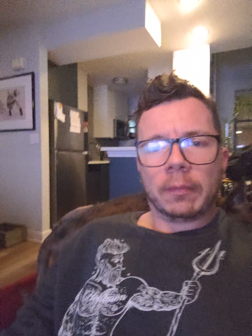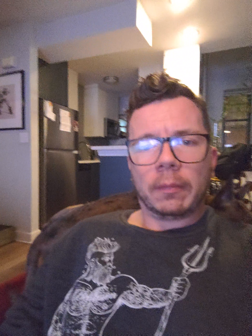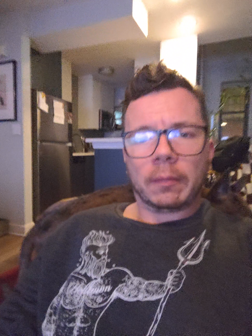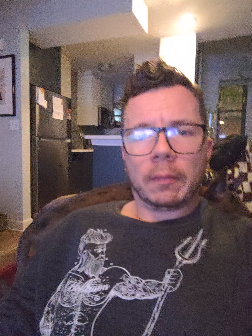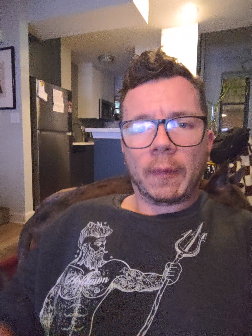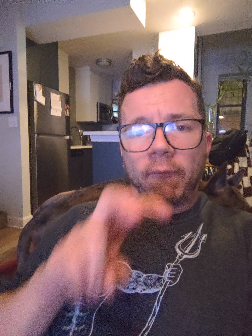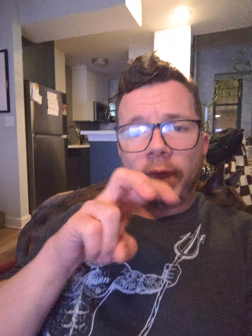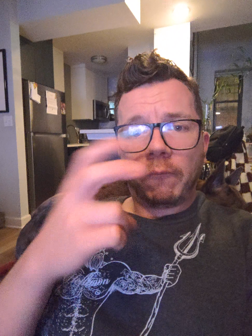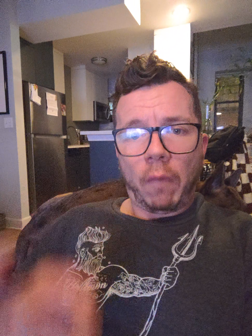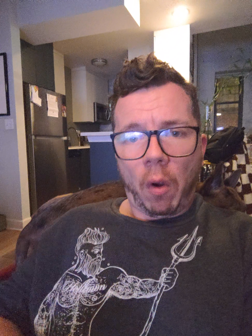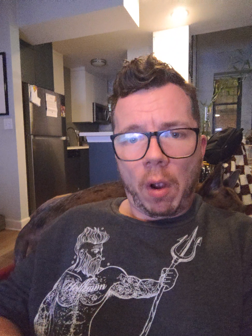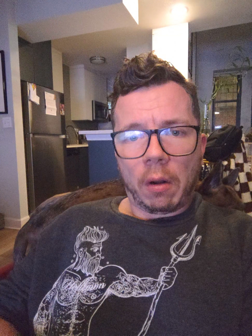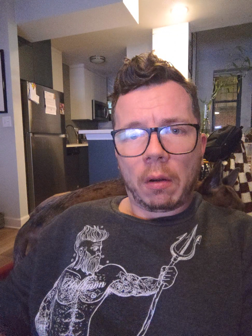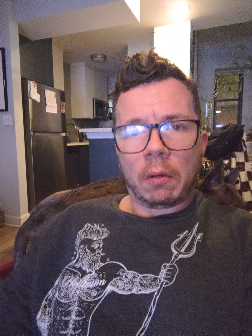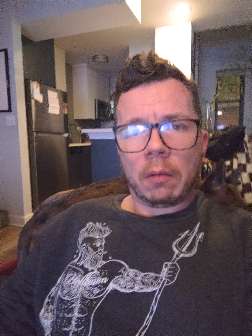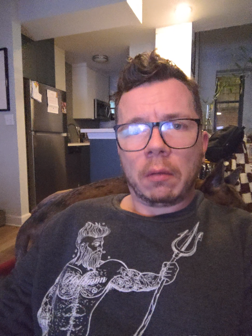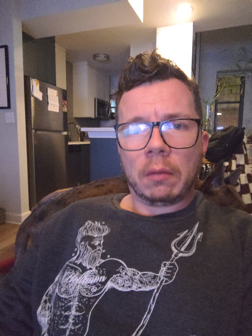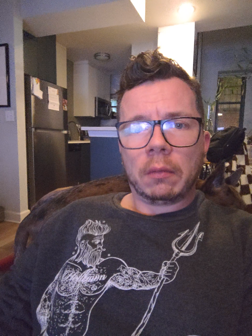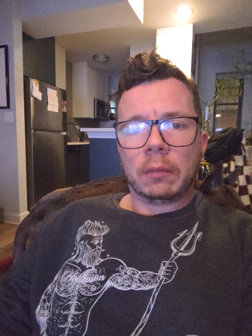fall